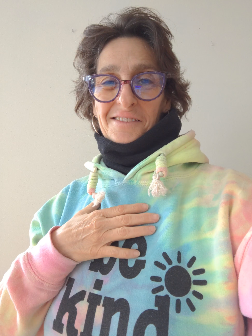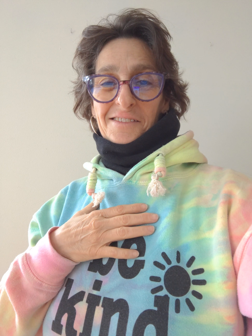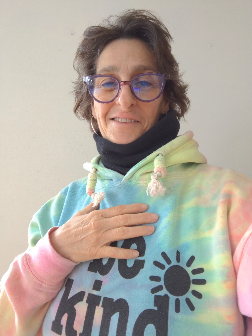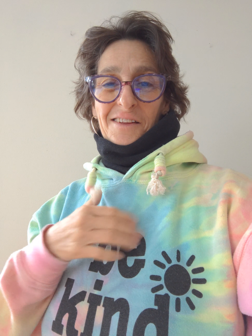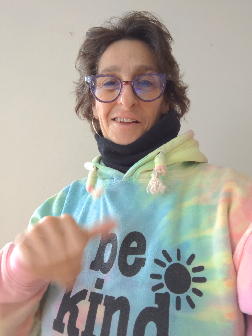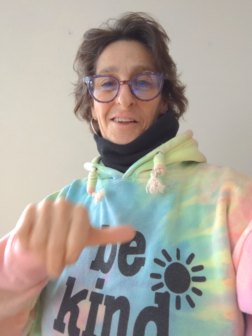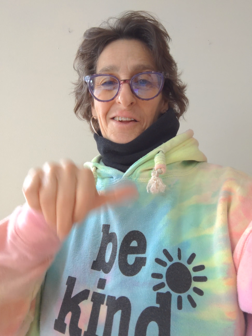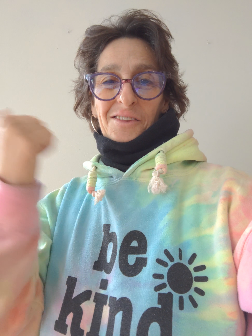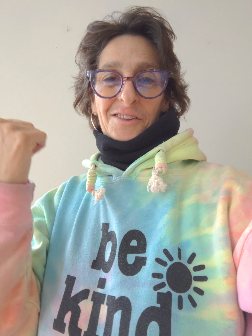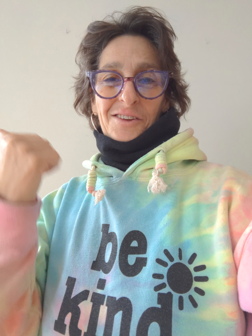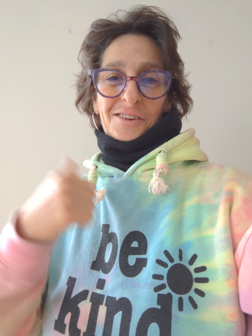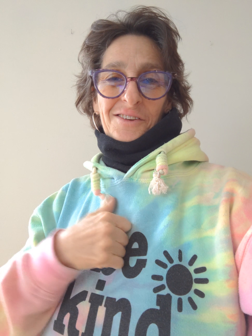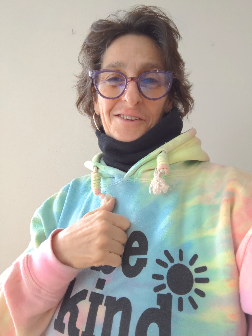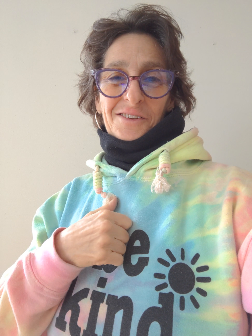another